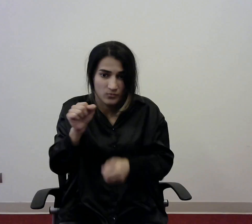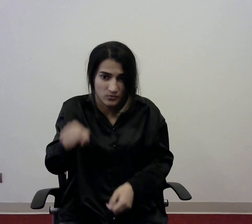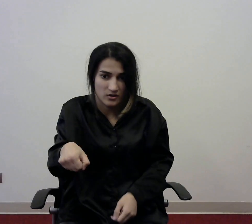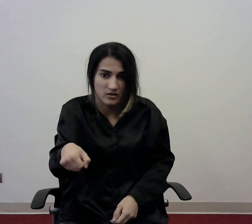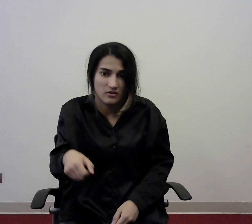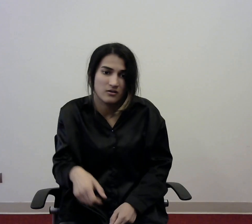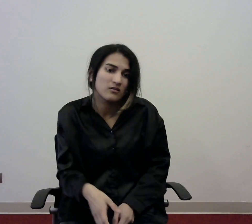olar